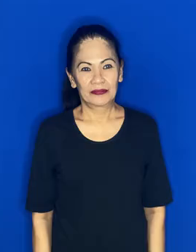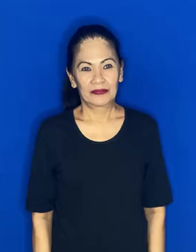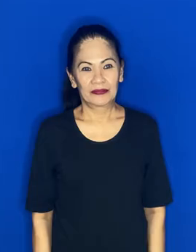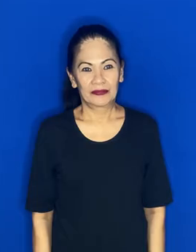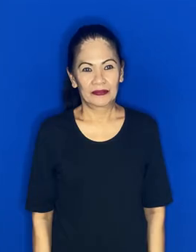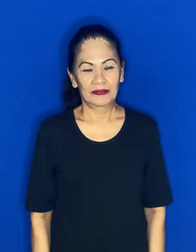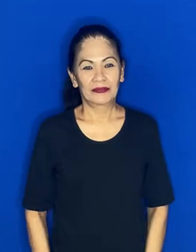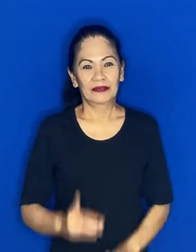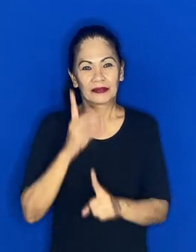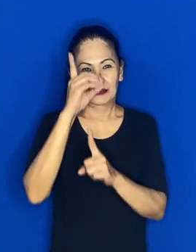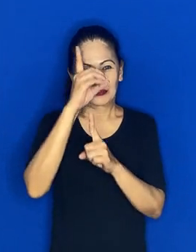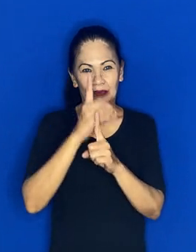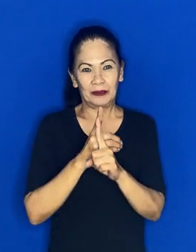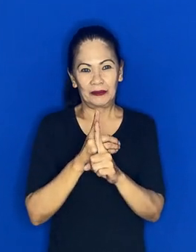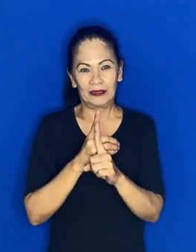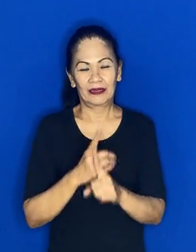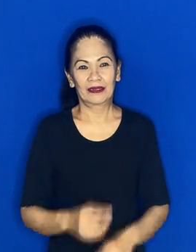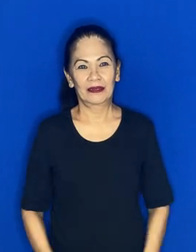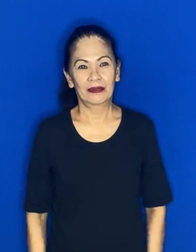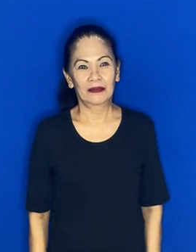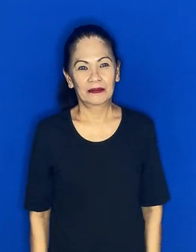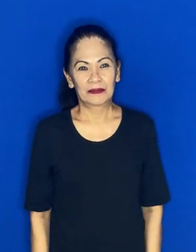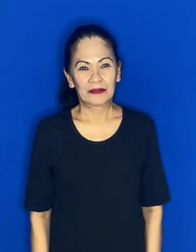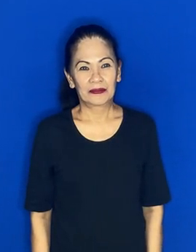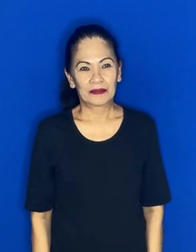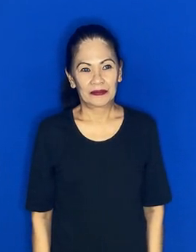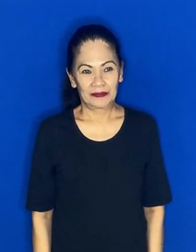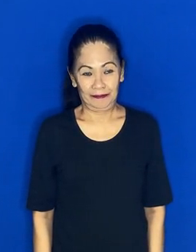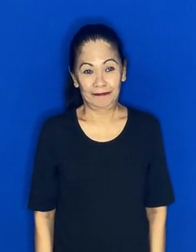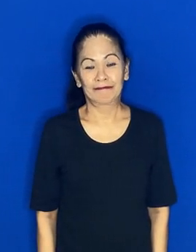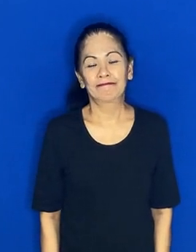december